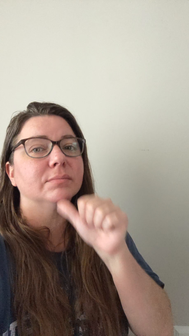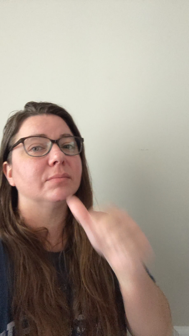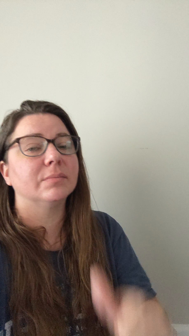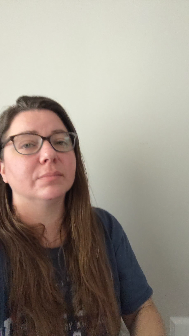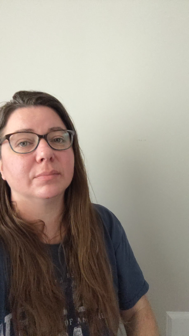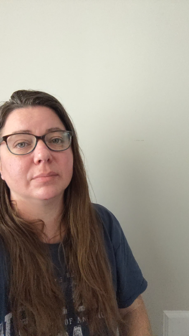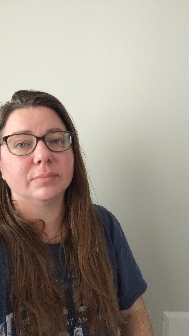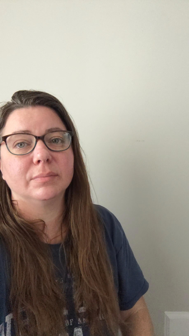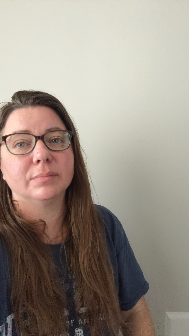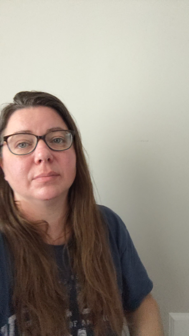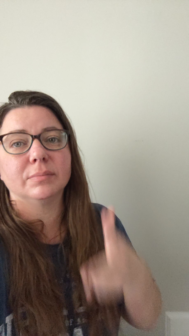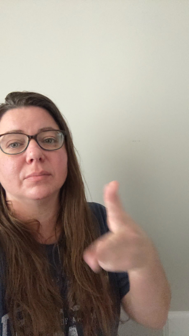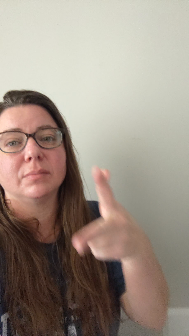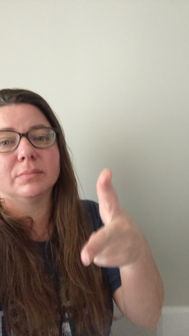garage